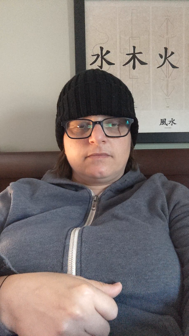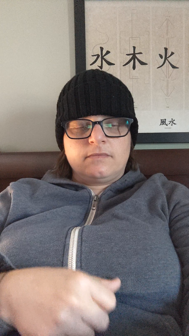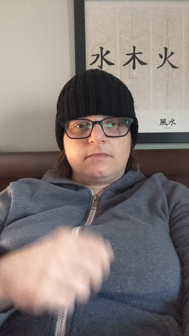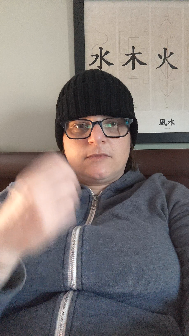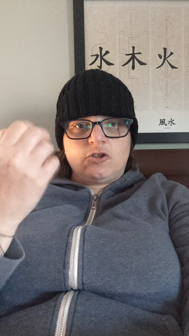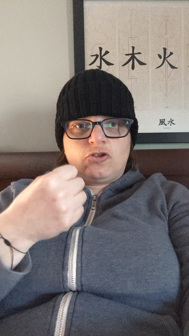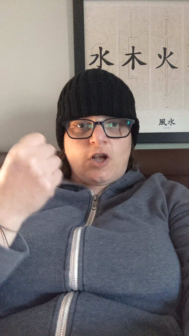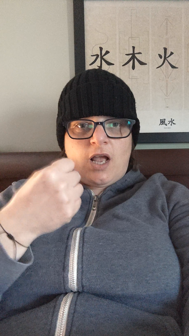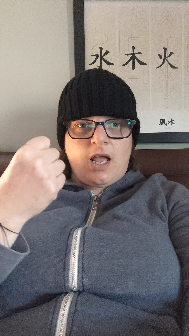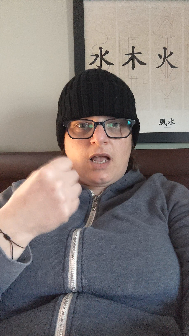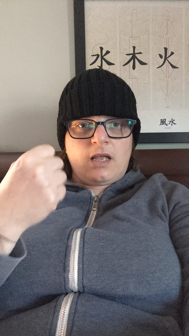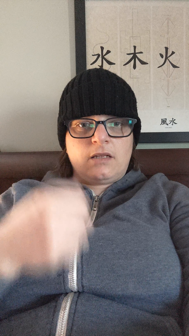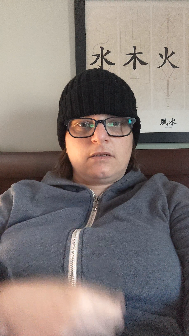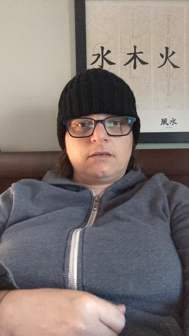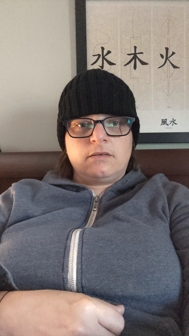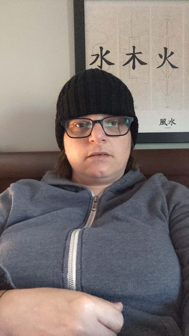shake